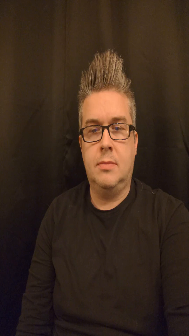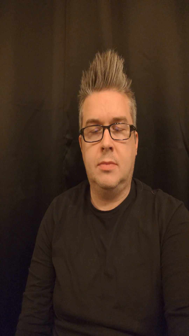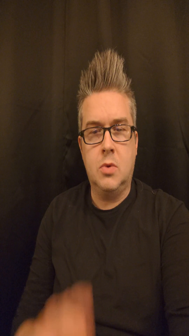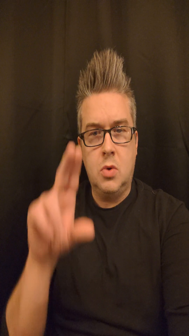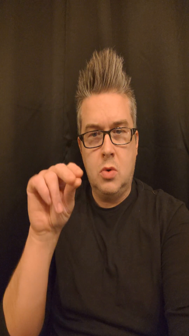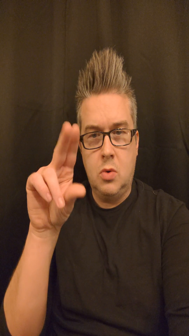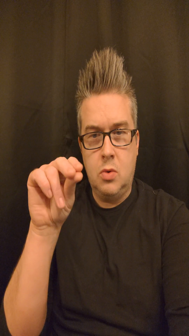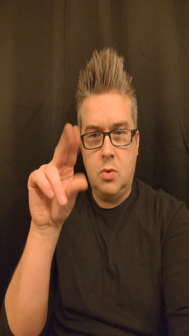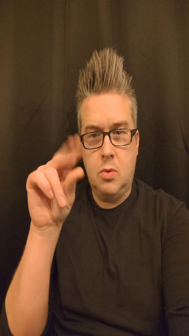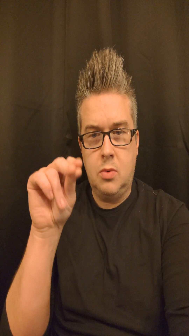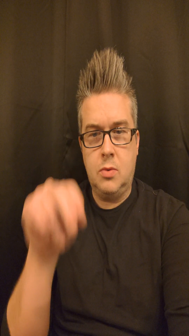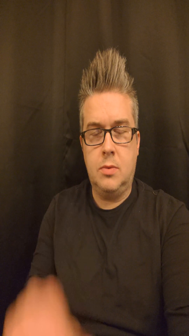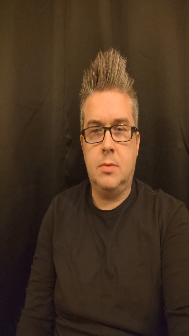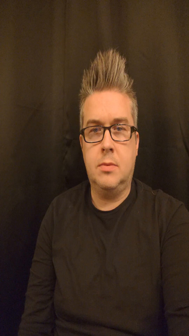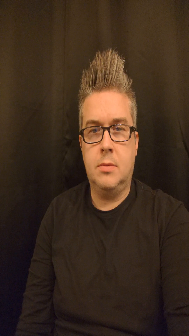no